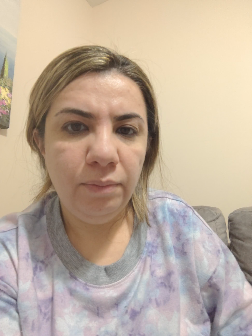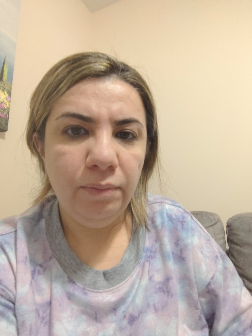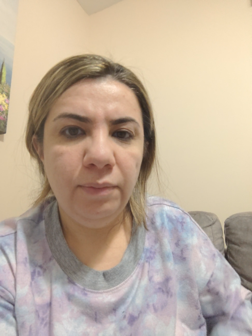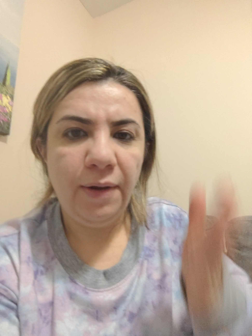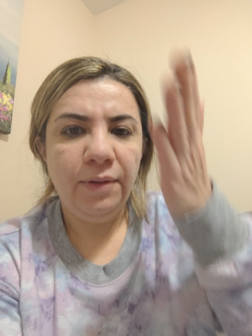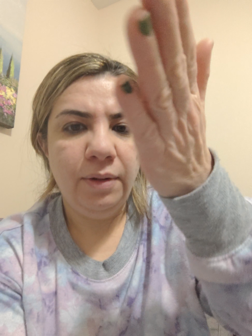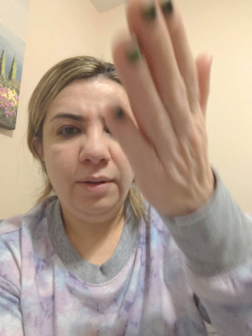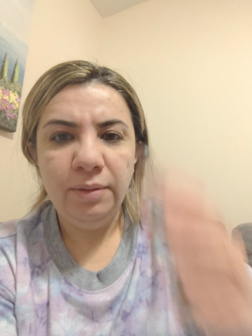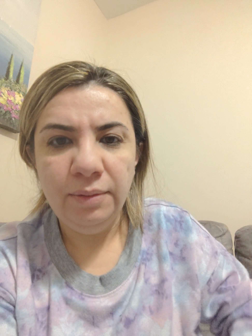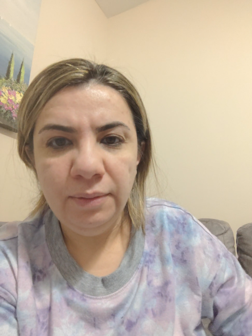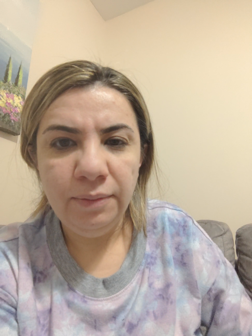there